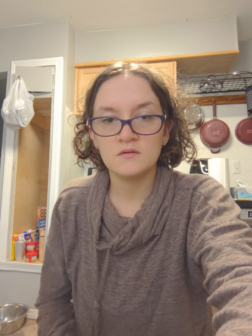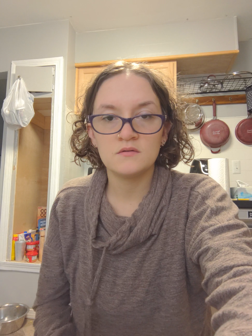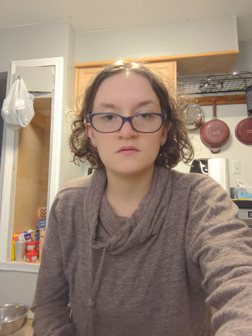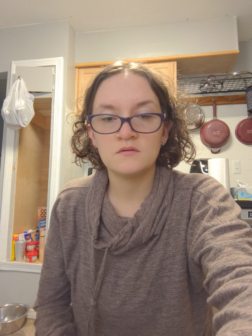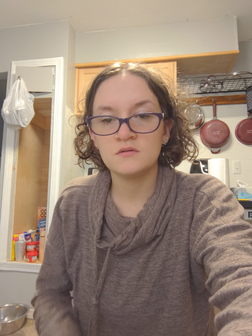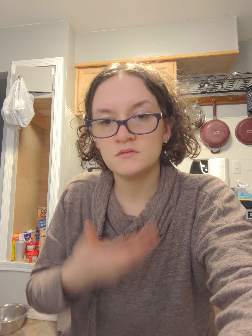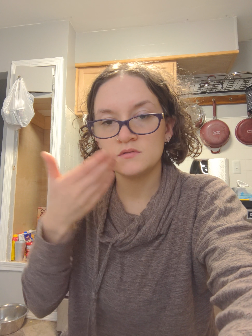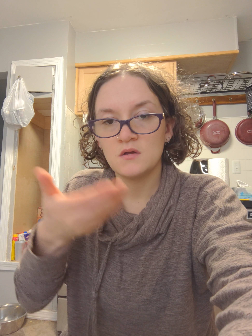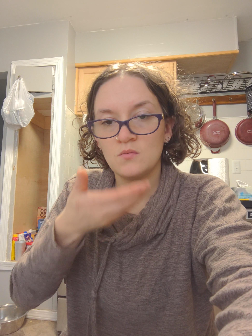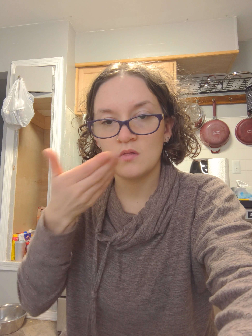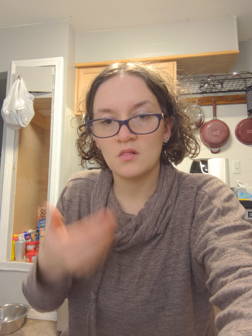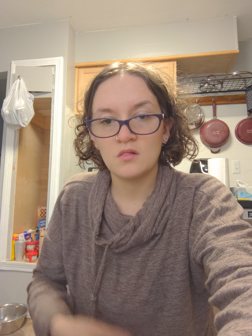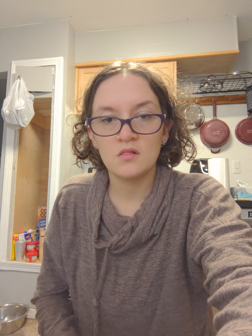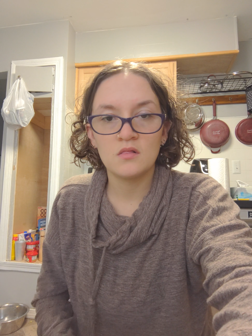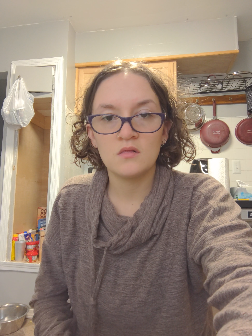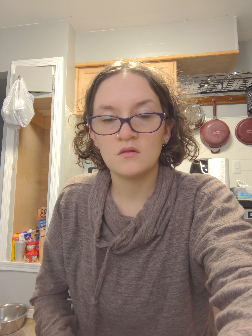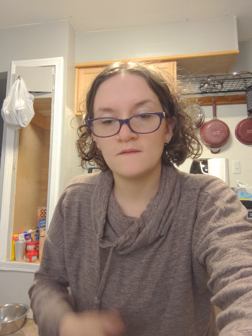cereal